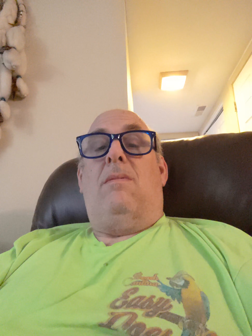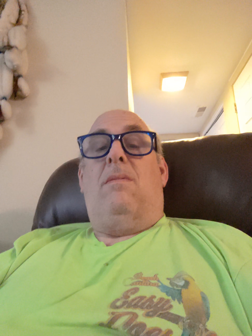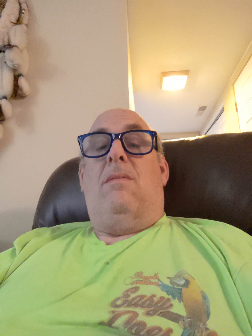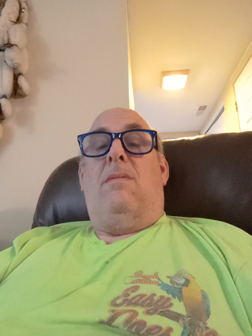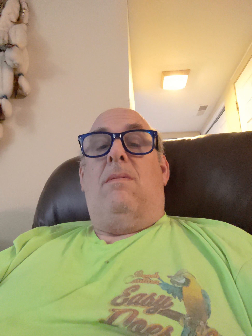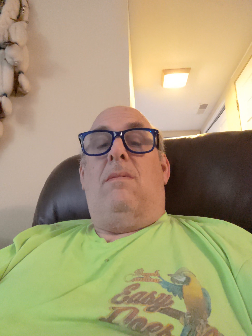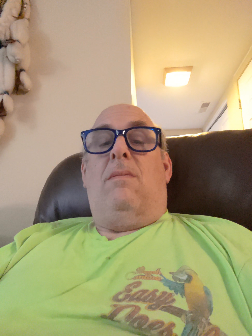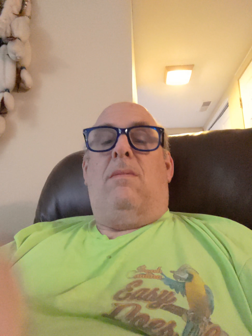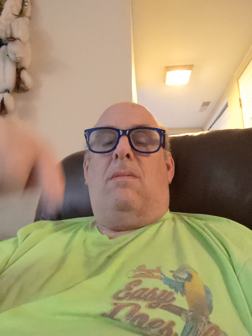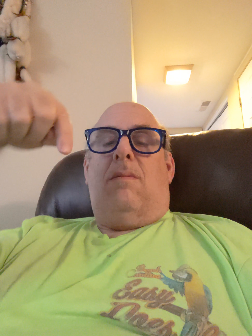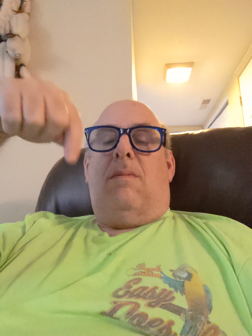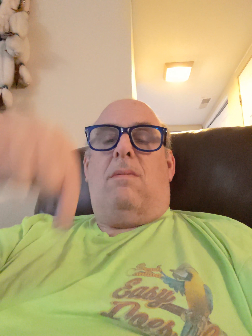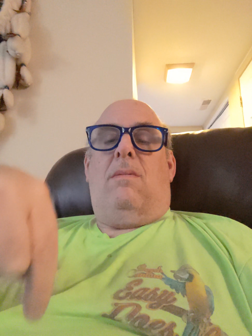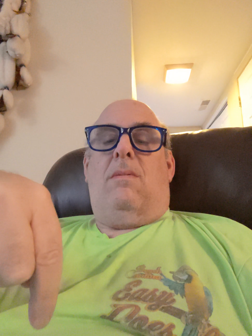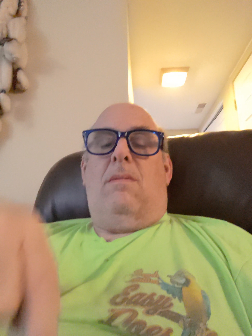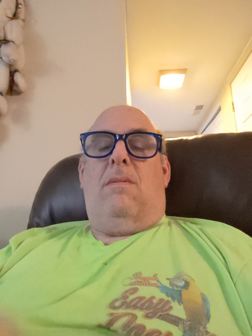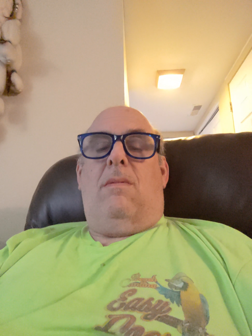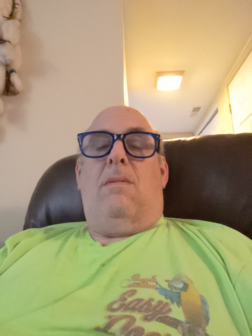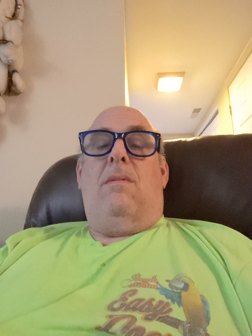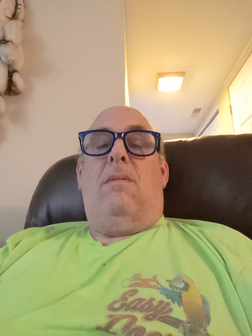down